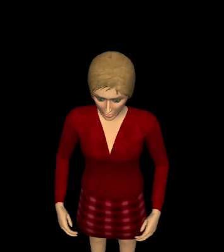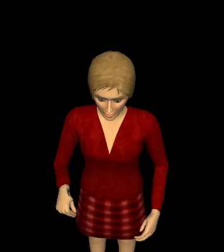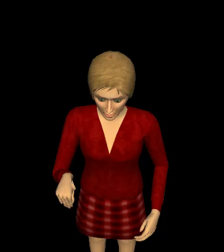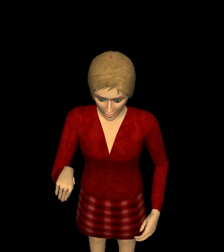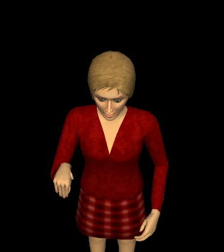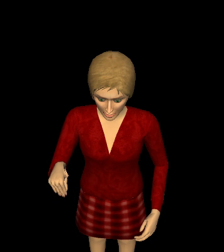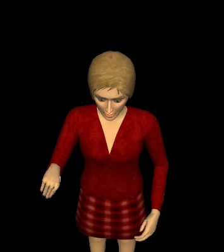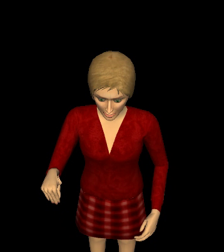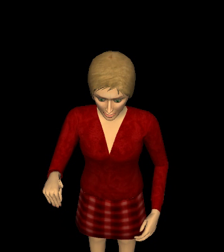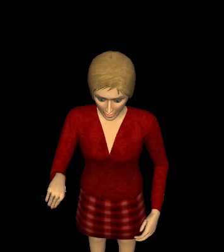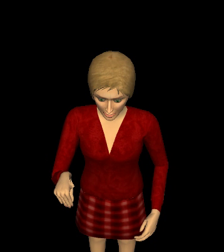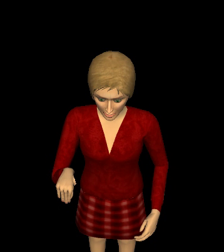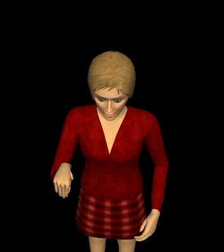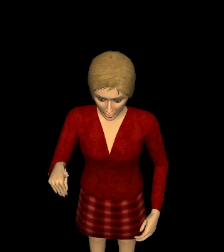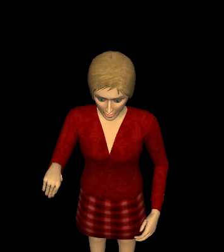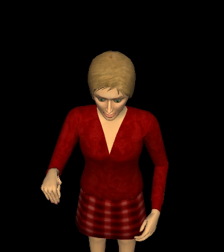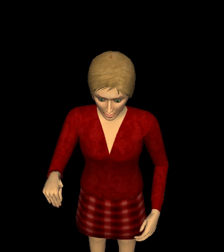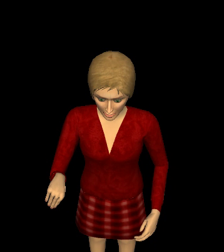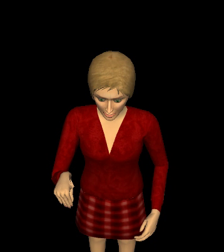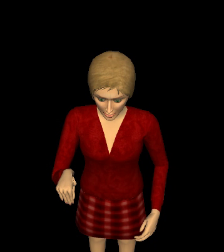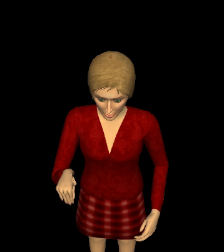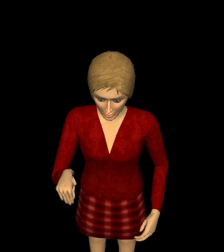طحين